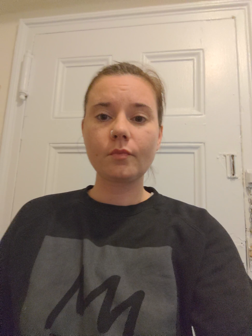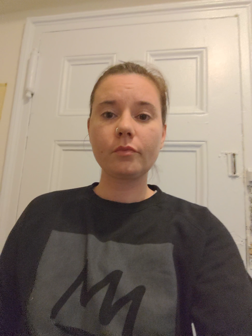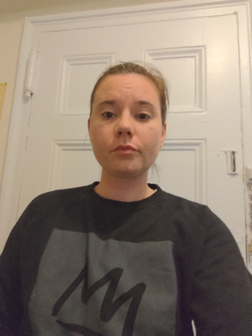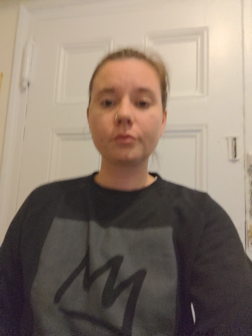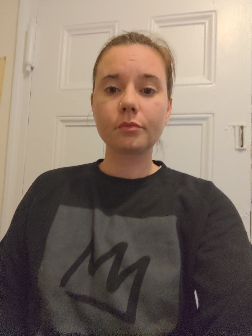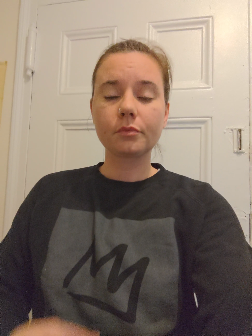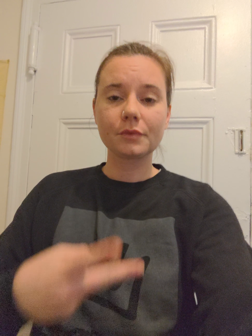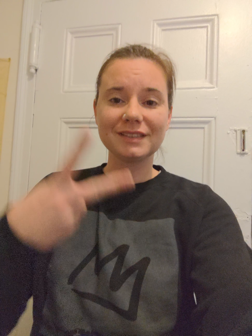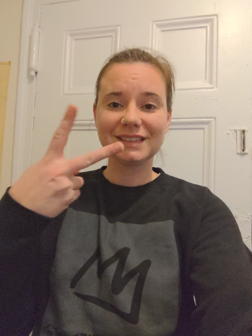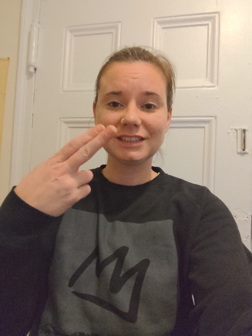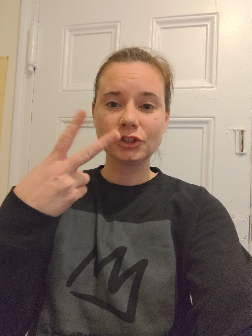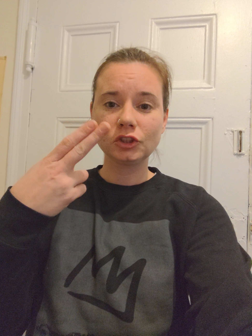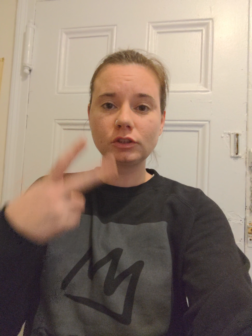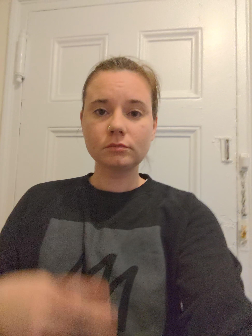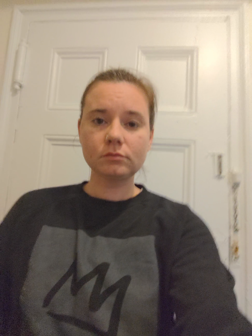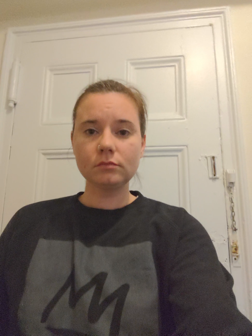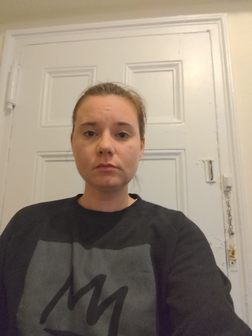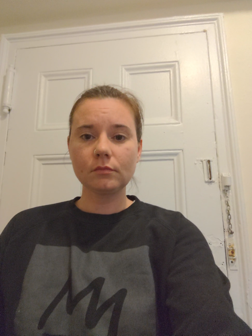scissors